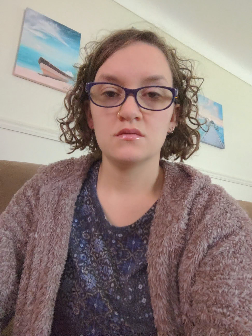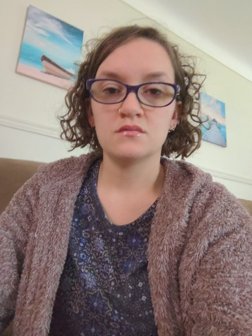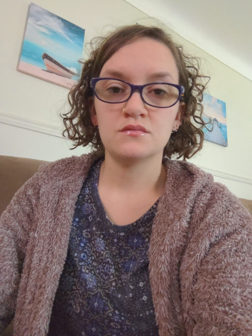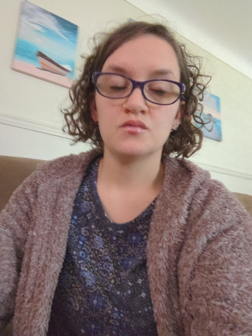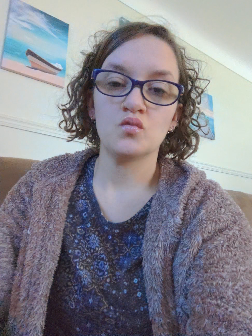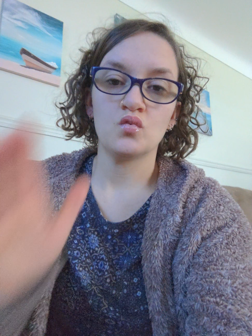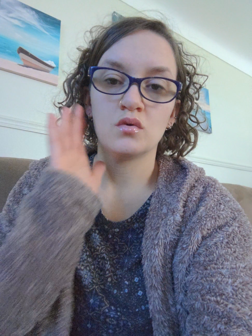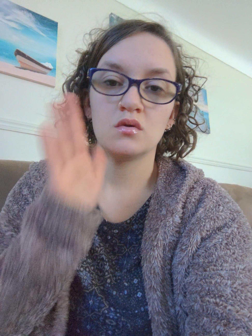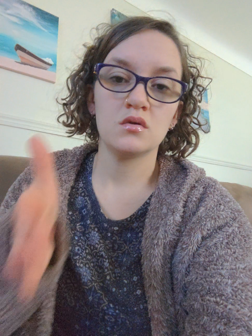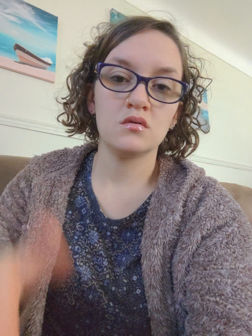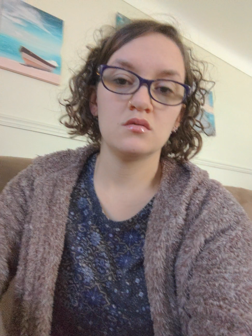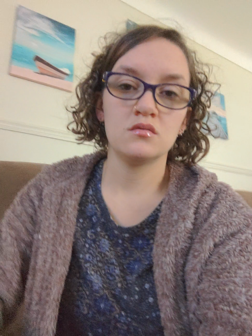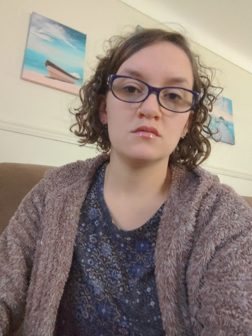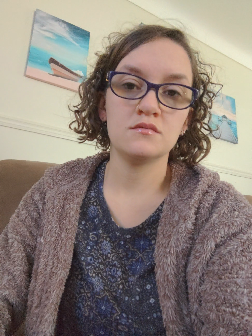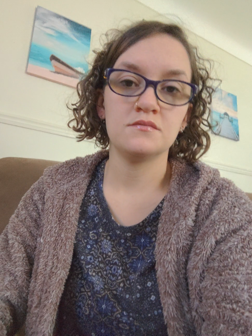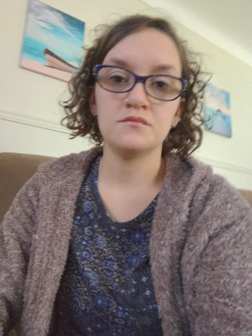will